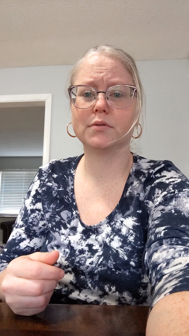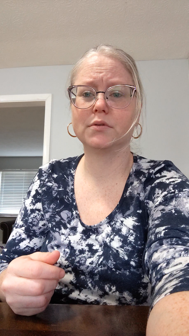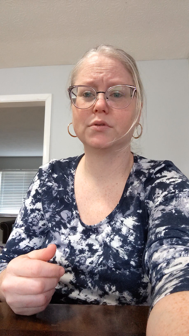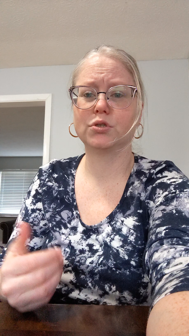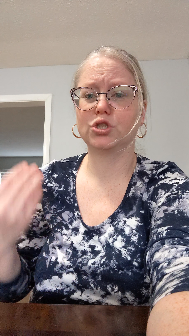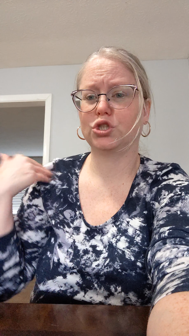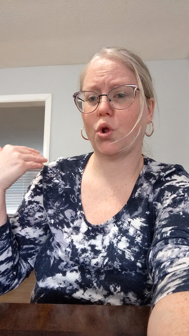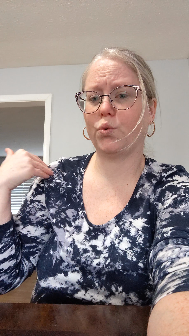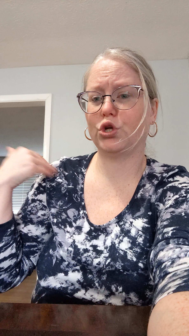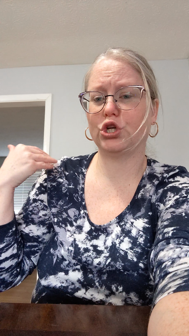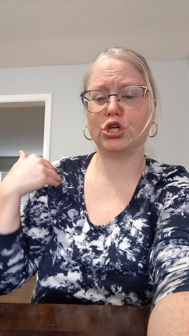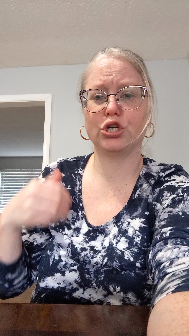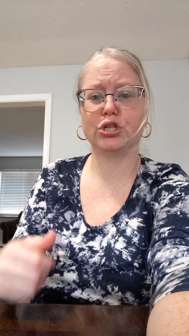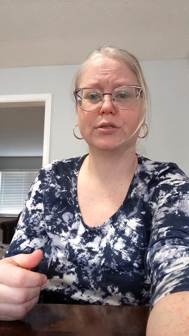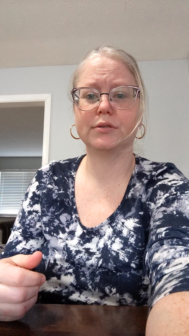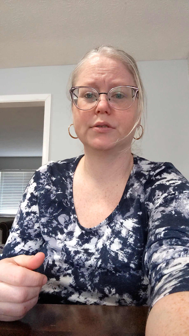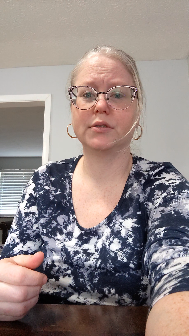shoulder